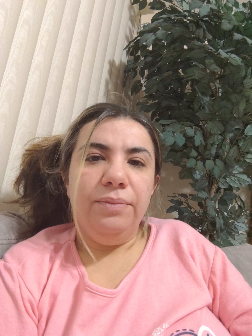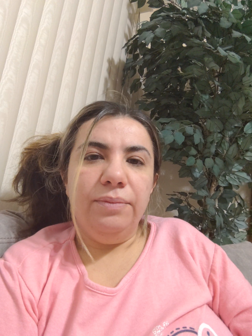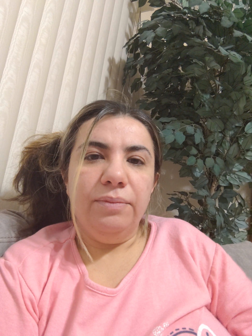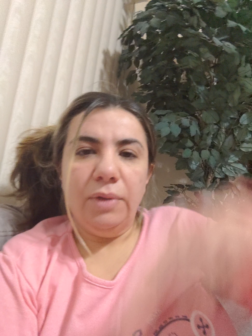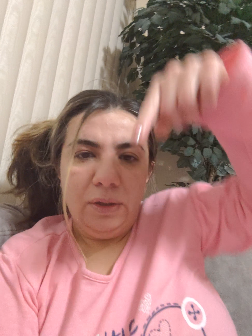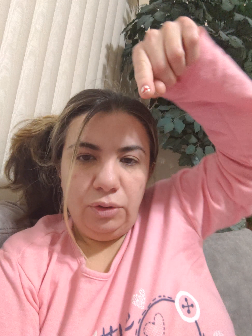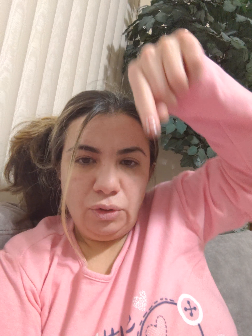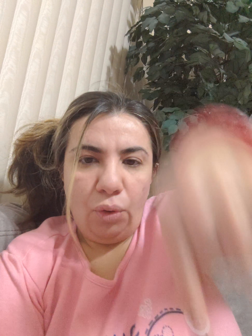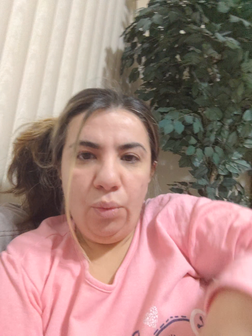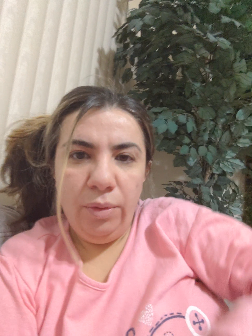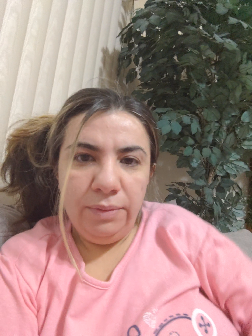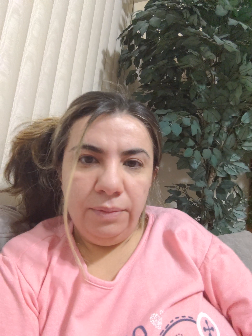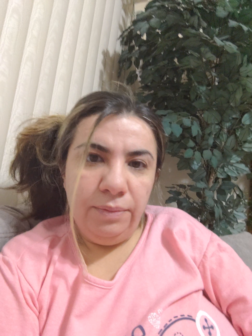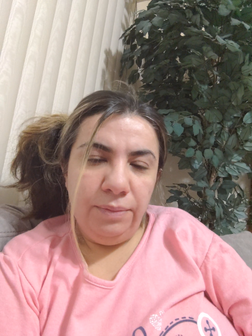down